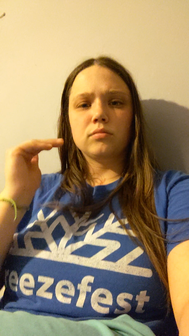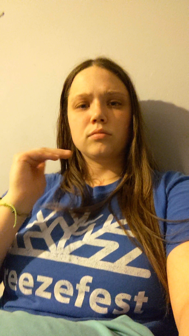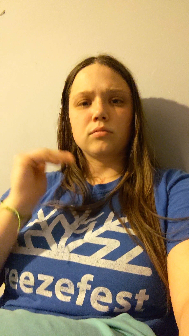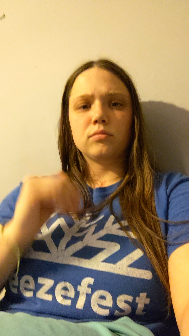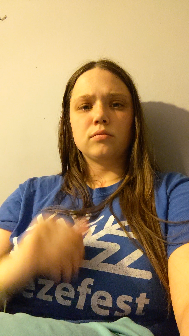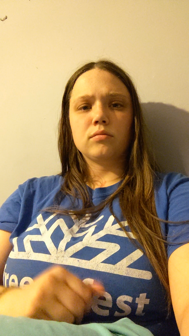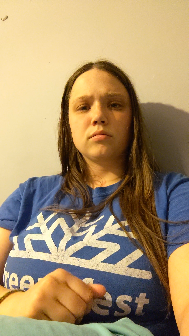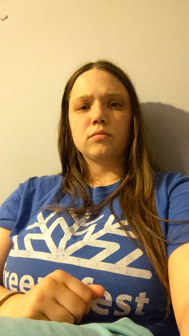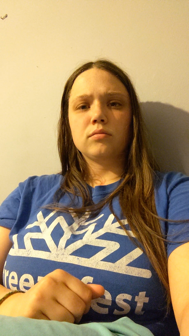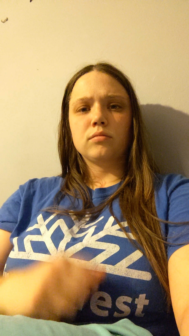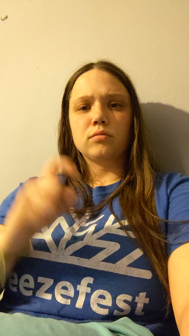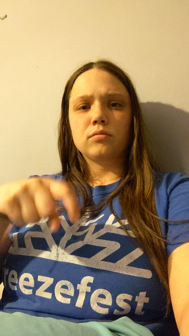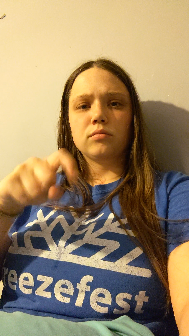should